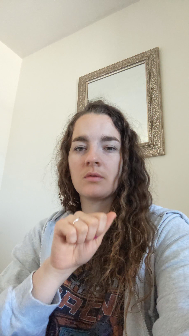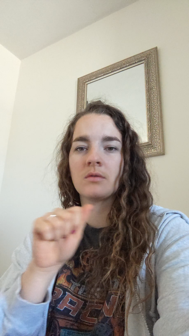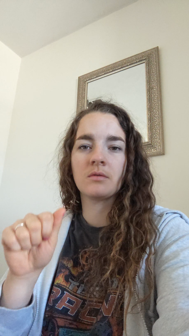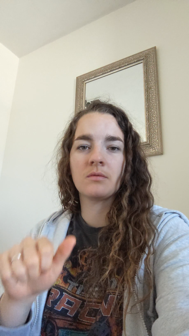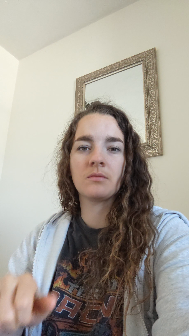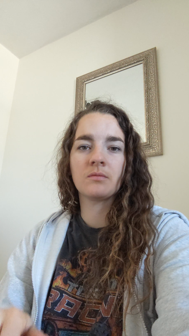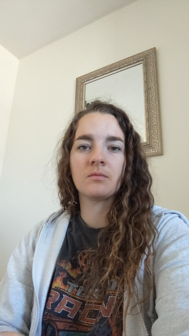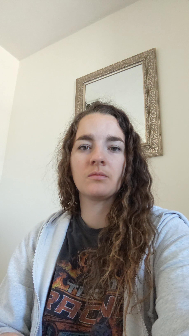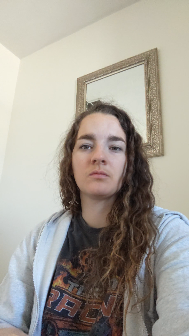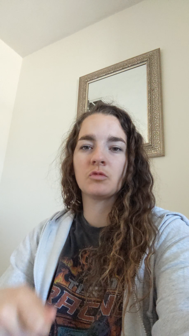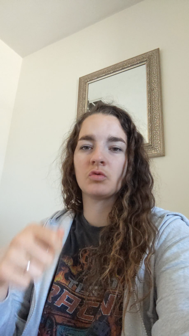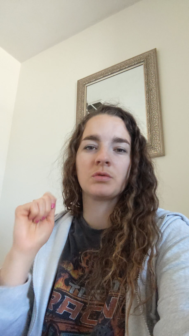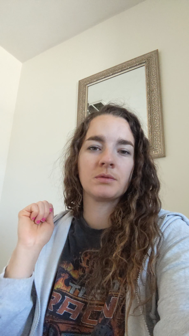rip